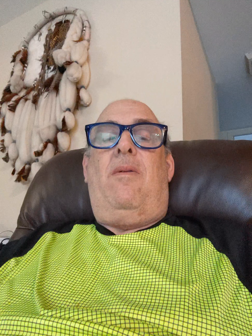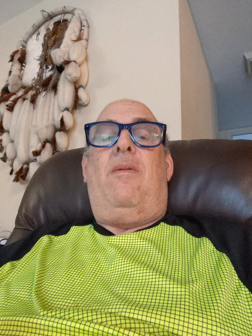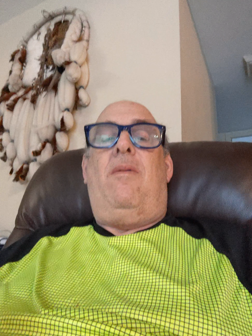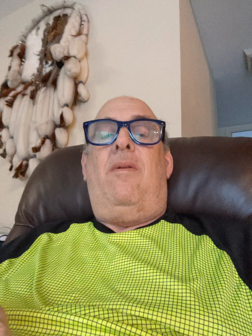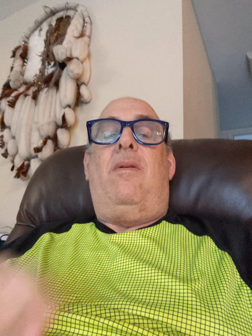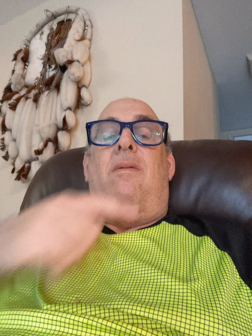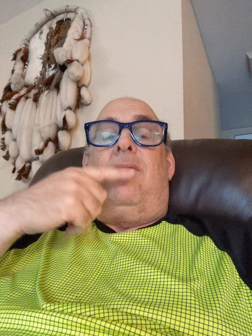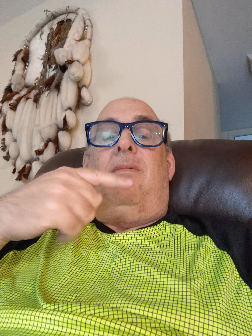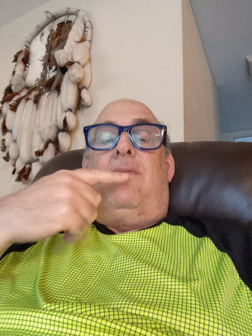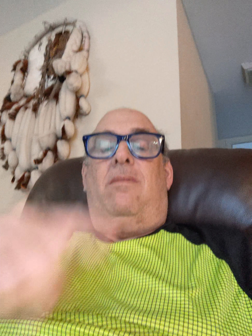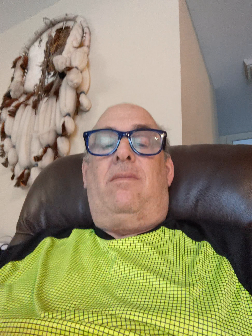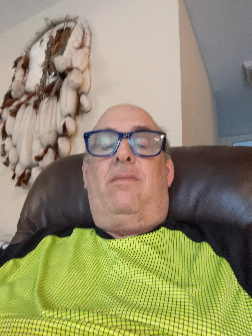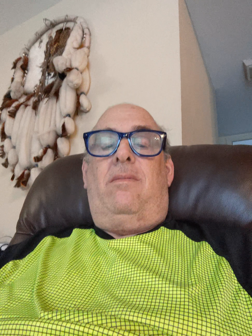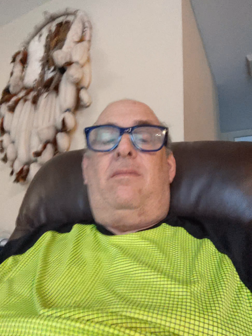say